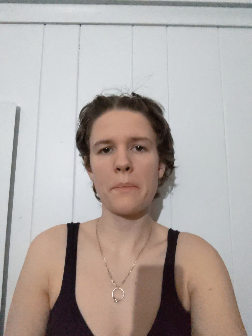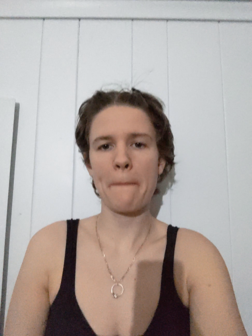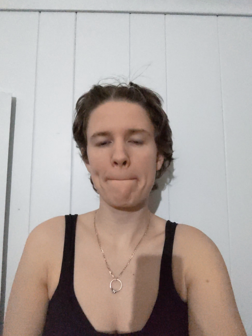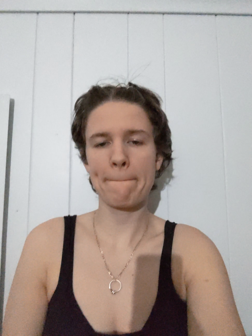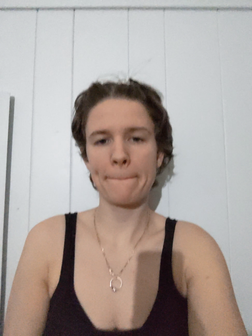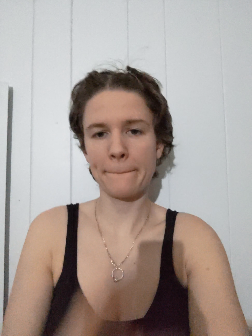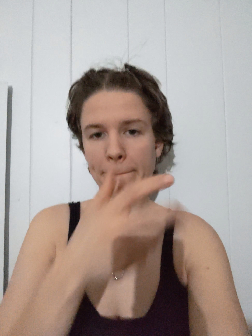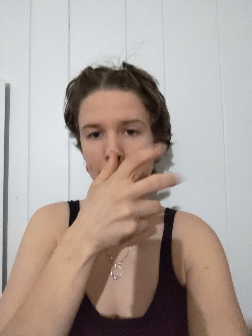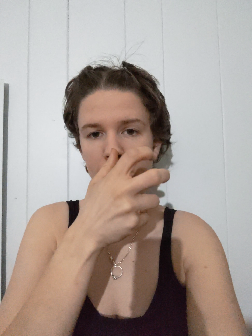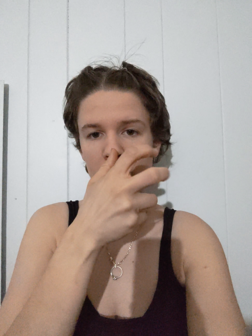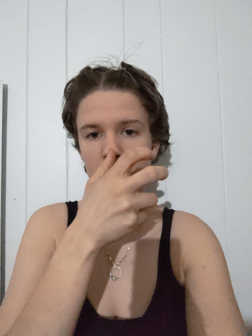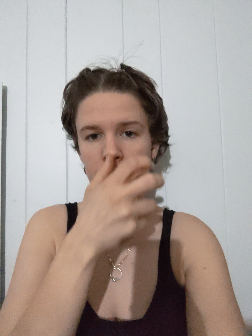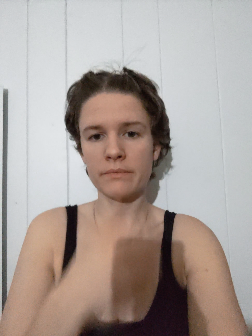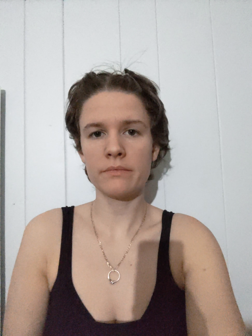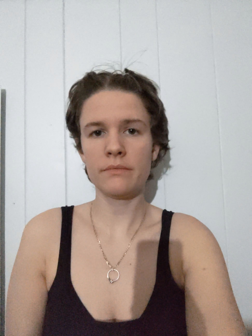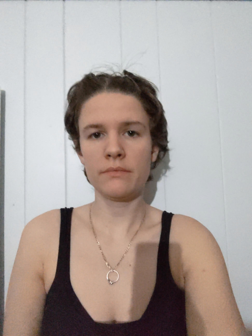bug